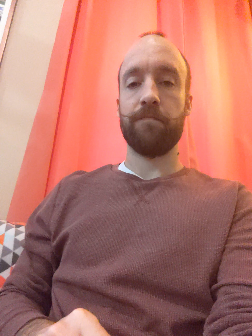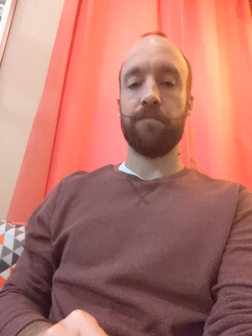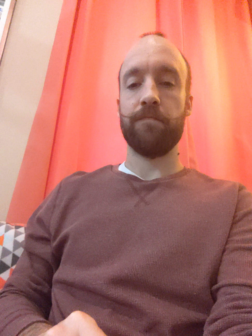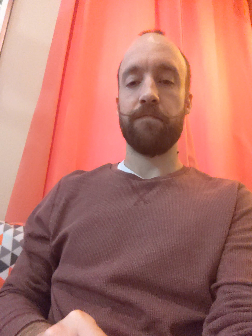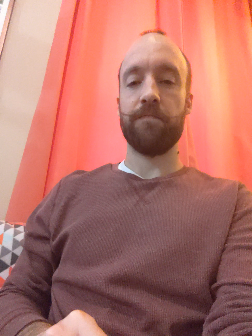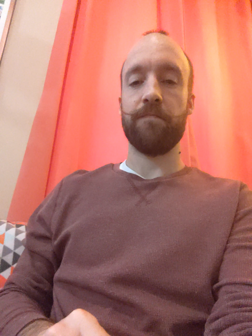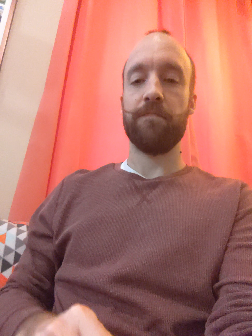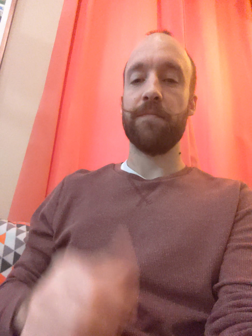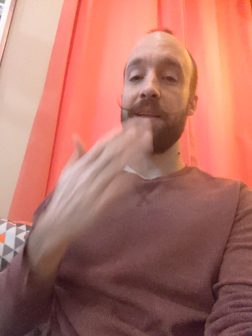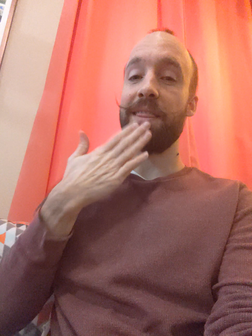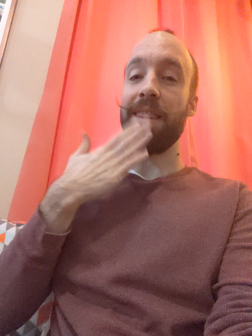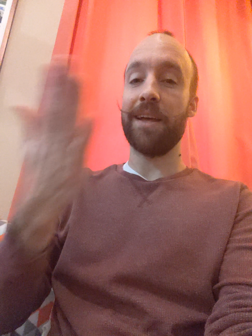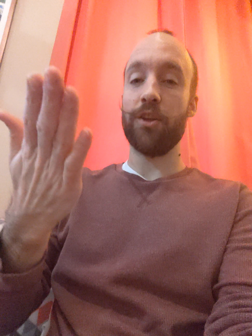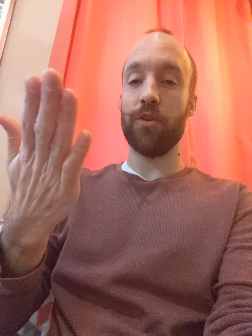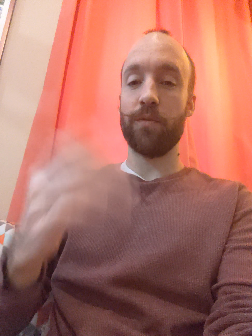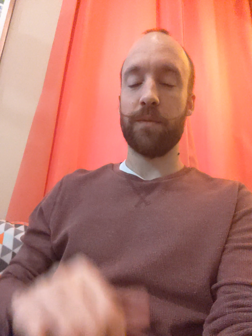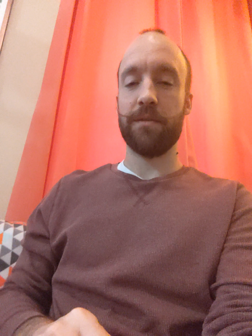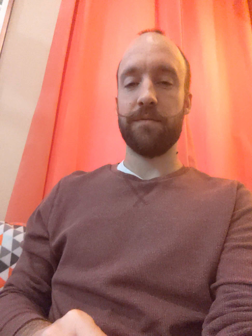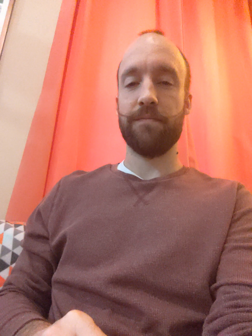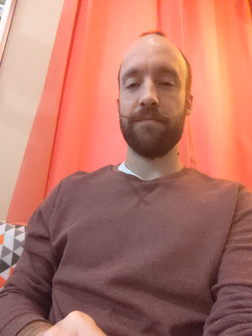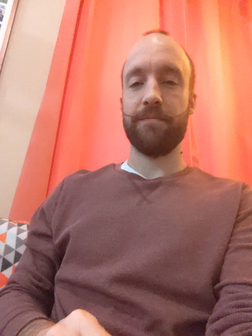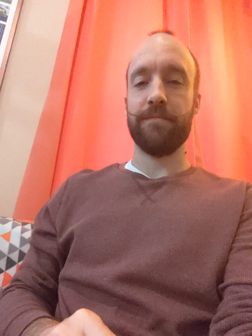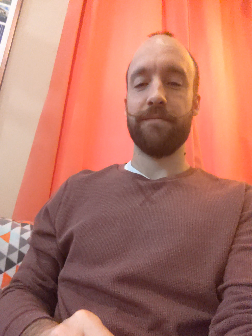thank you